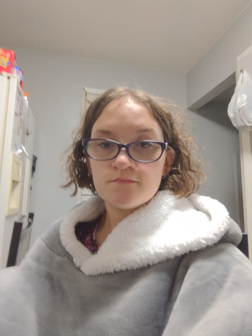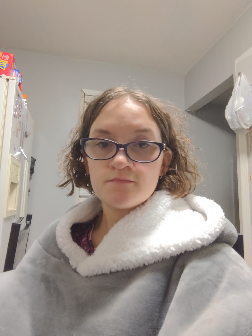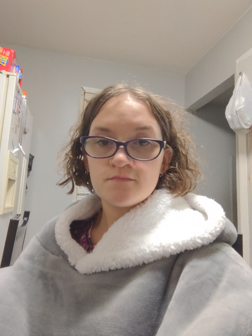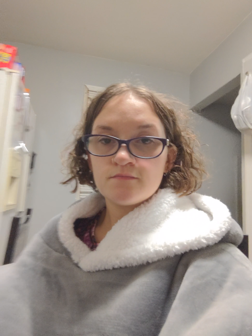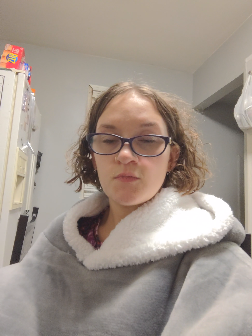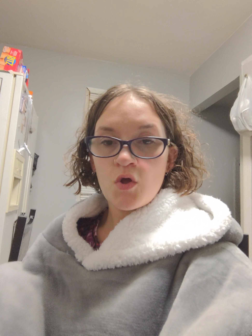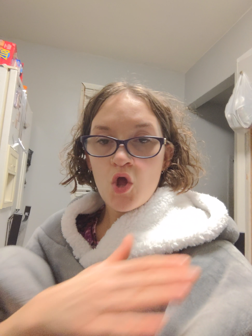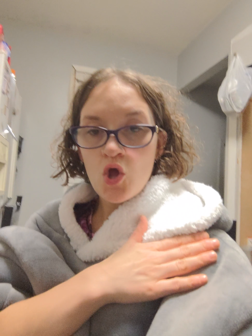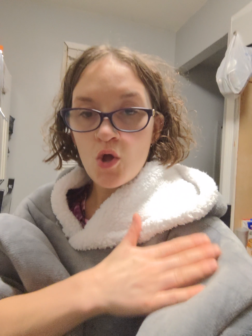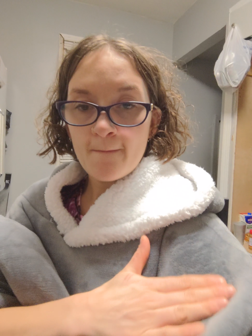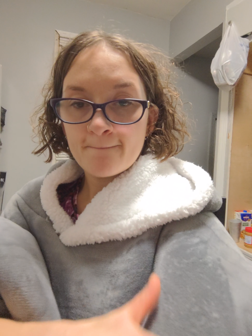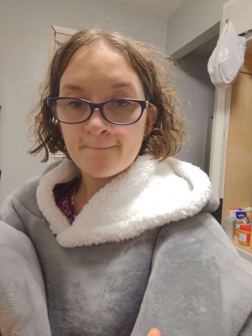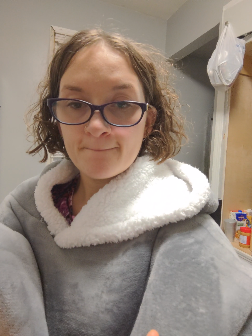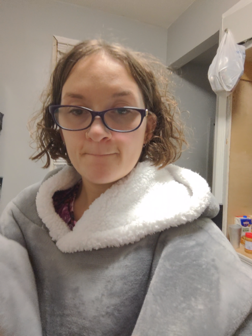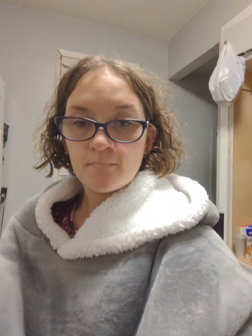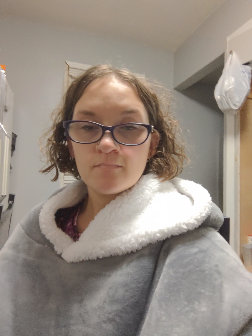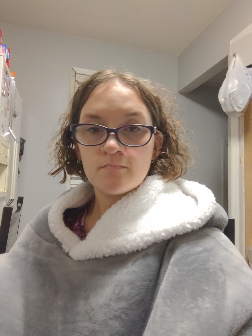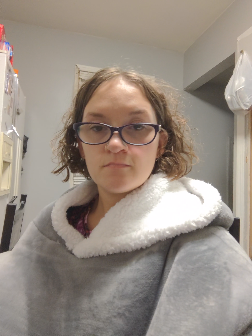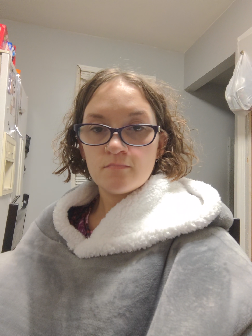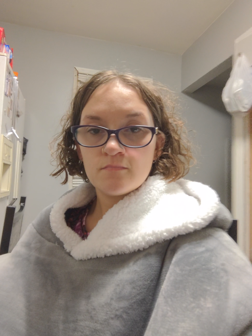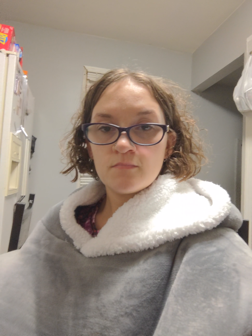arm